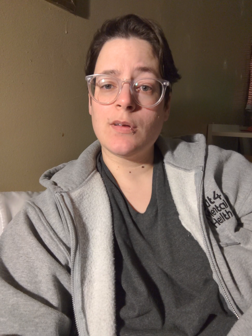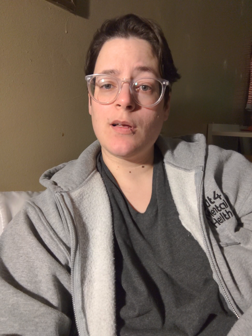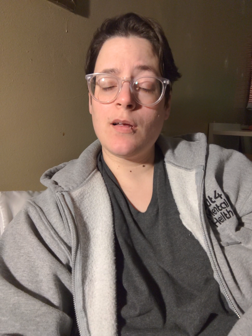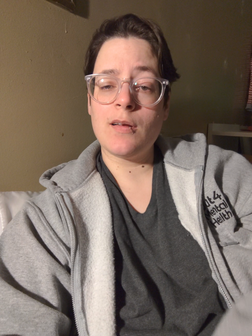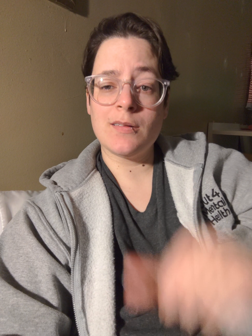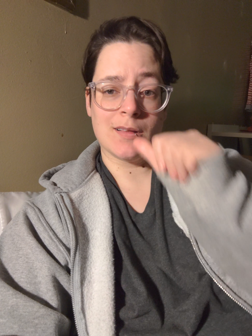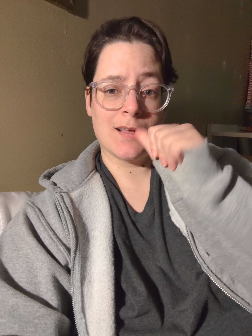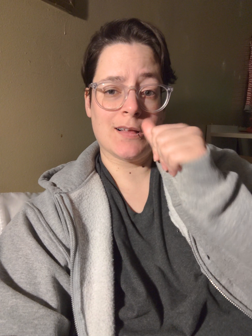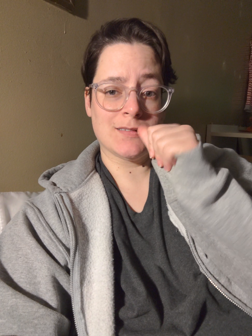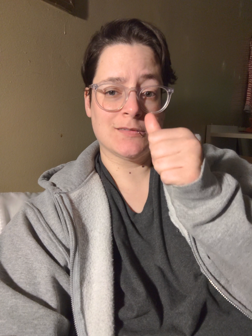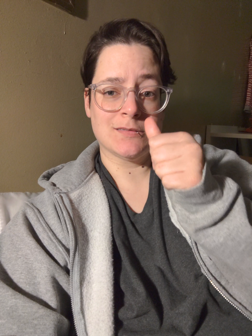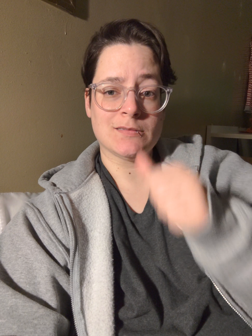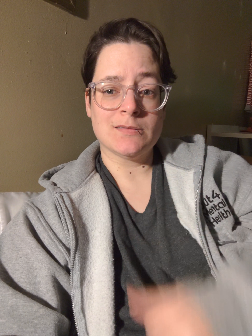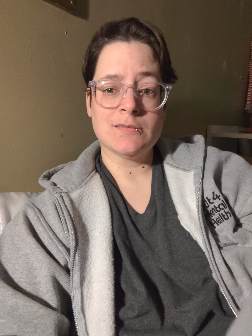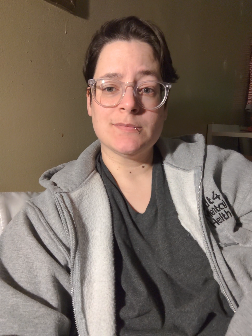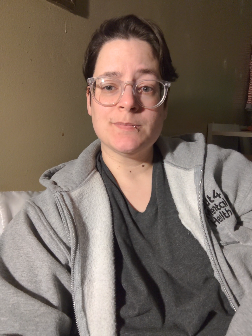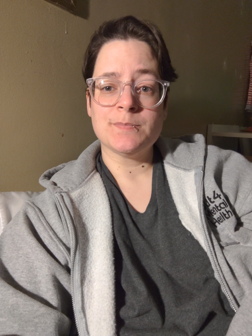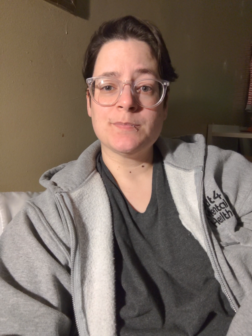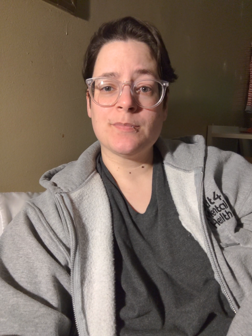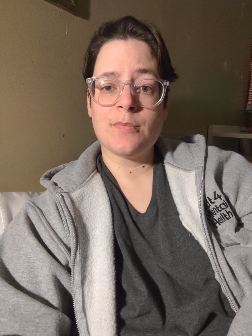nuts